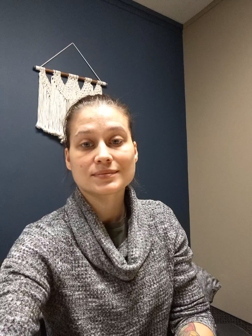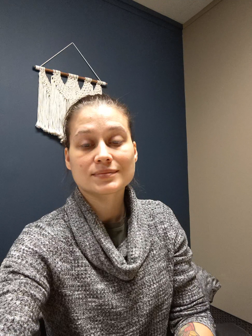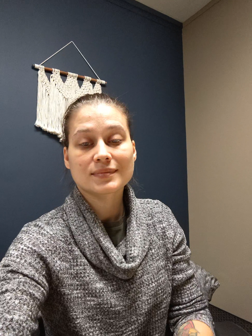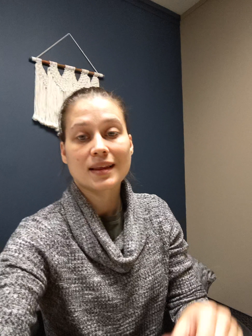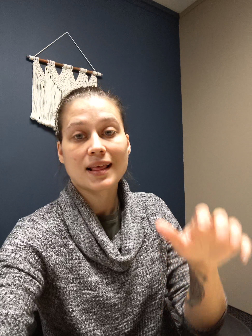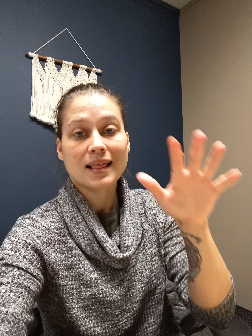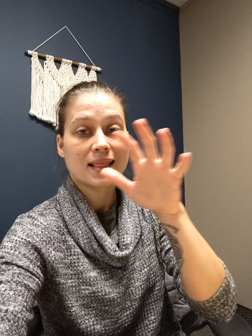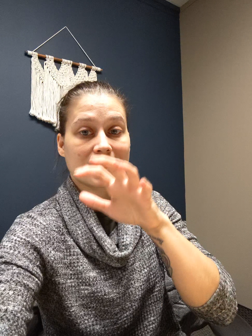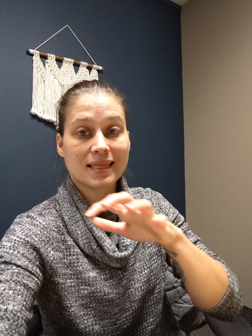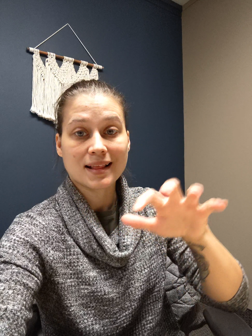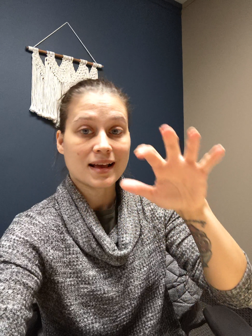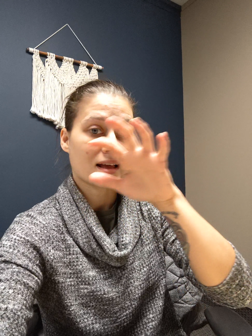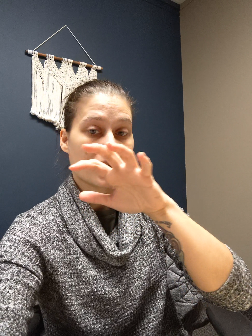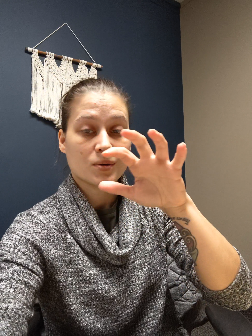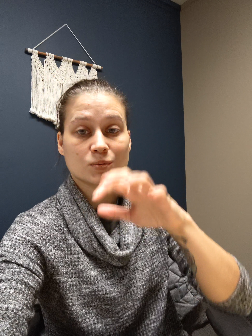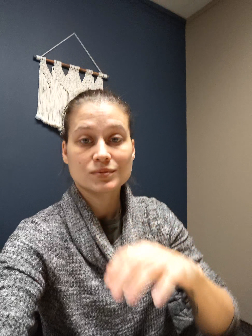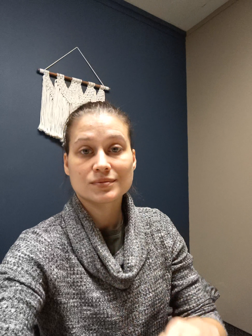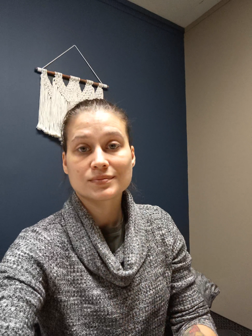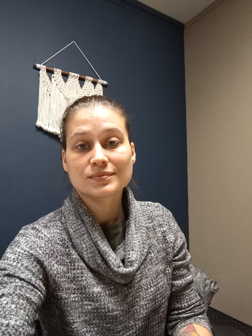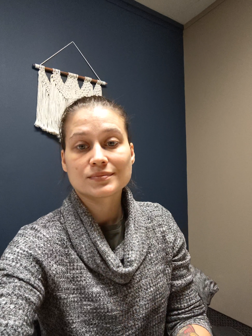cloud